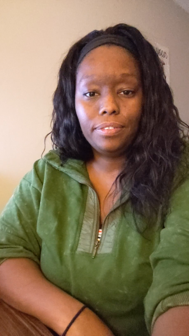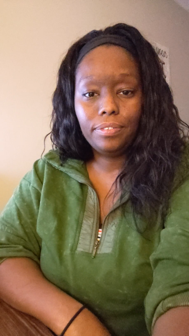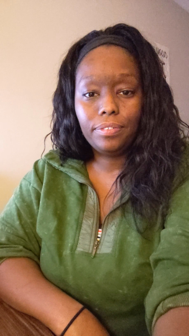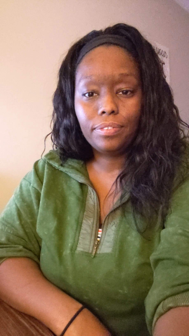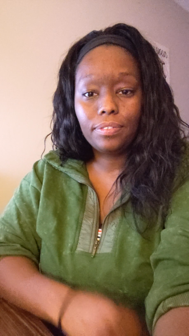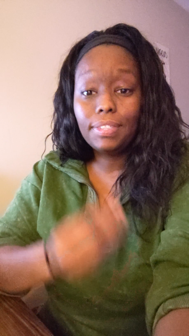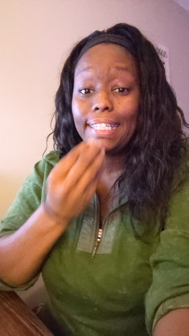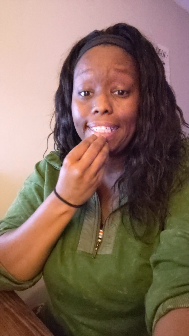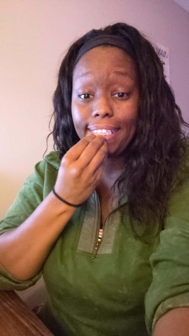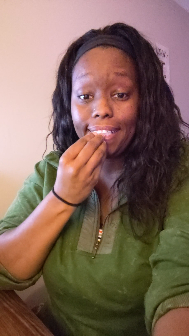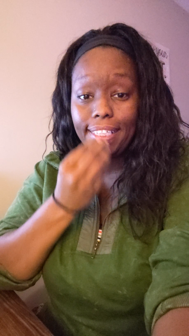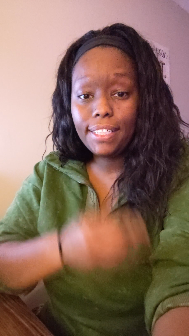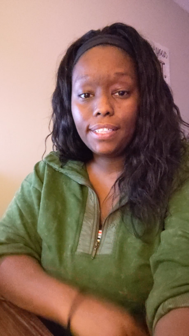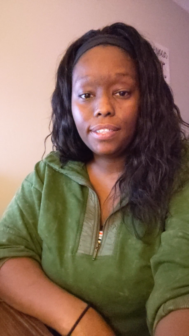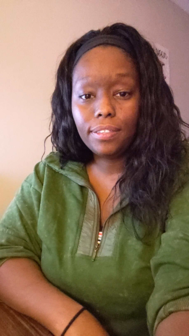eat